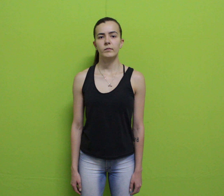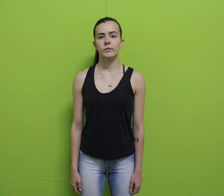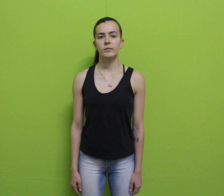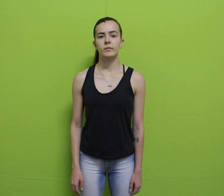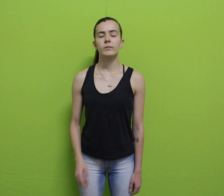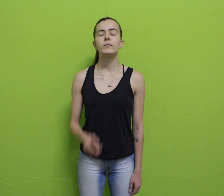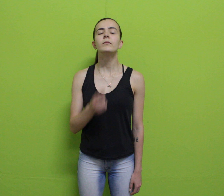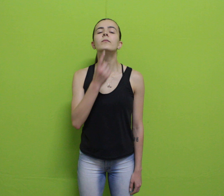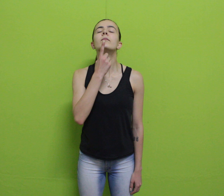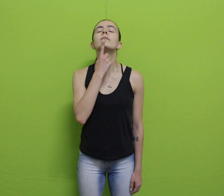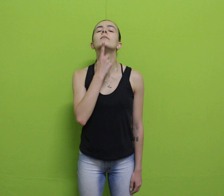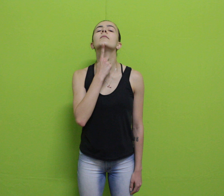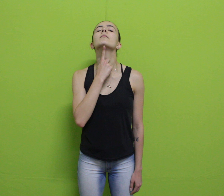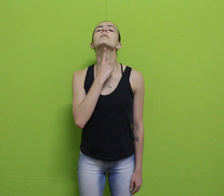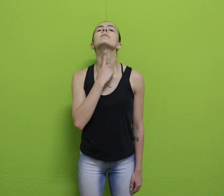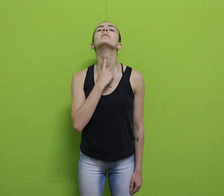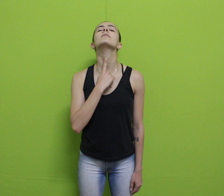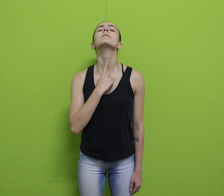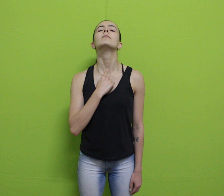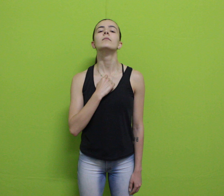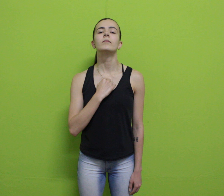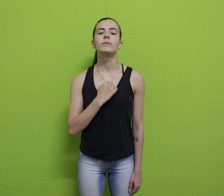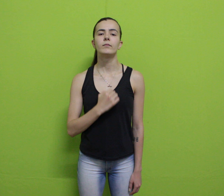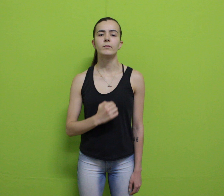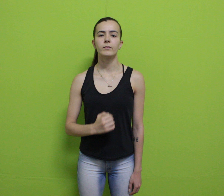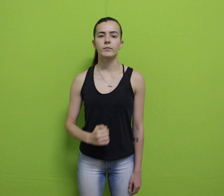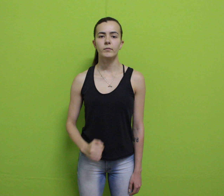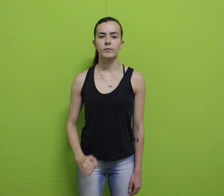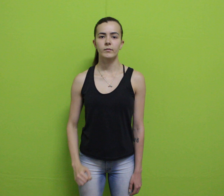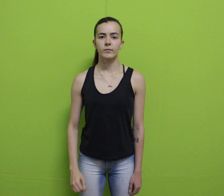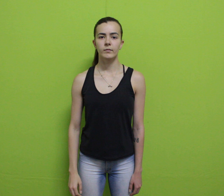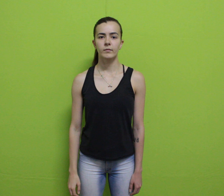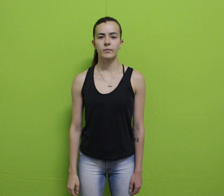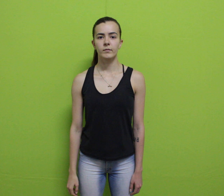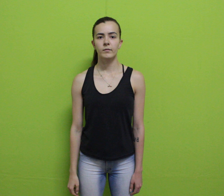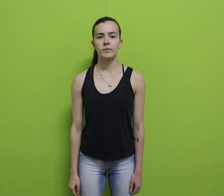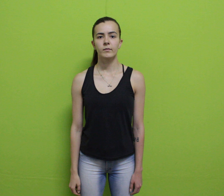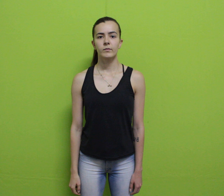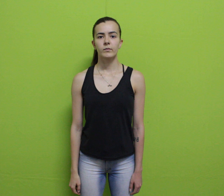vontade